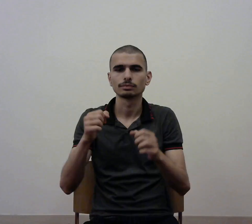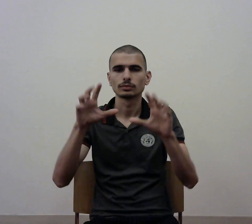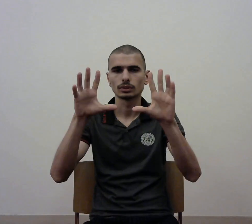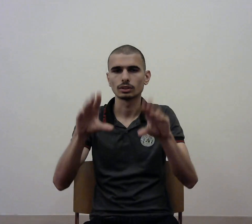söndurə